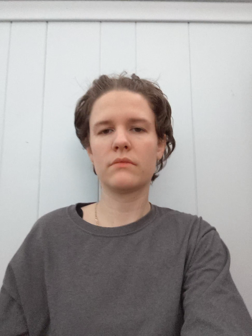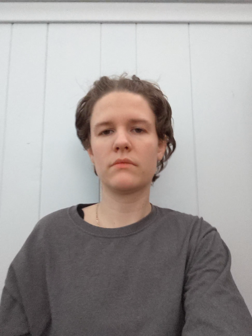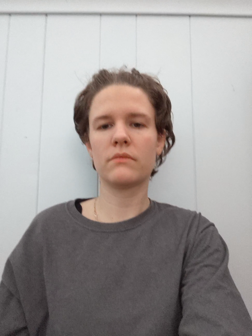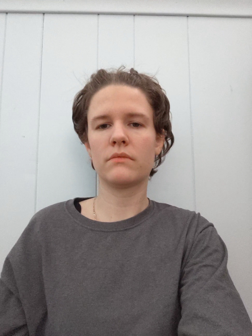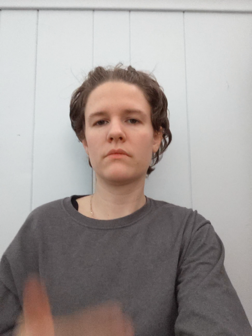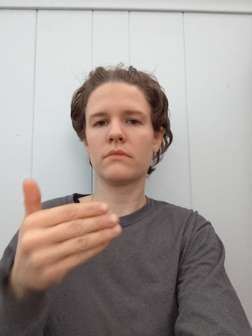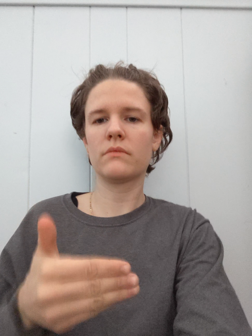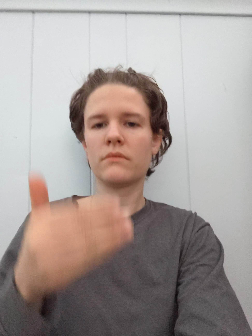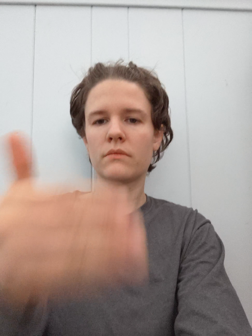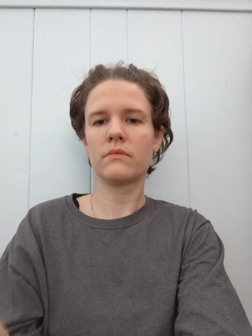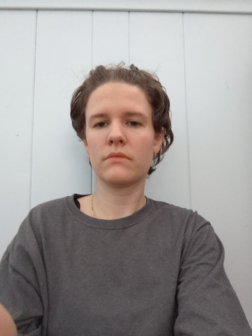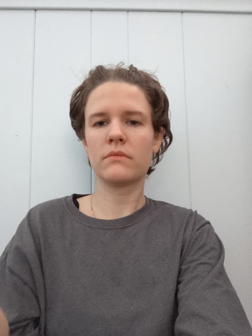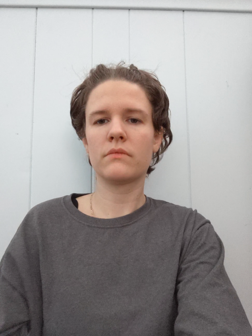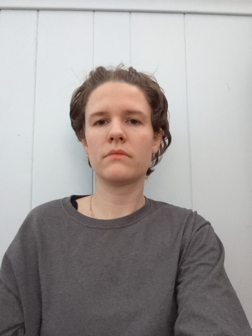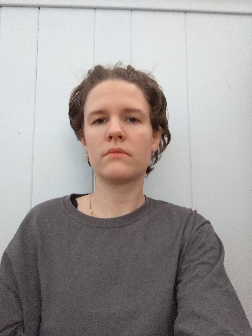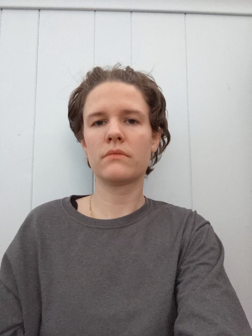after